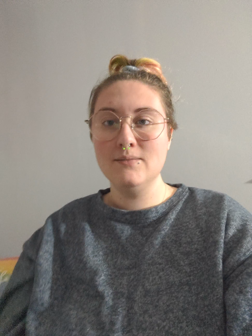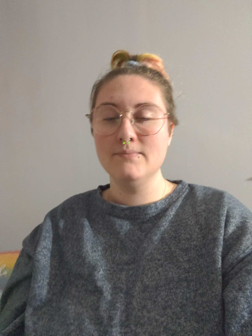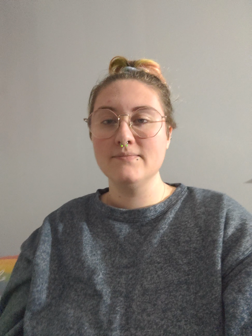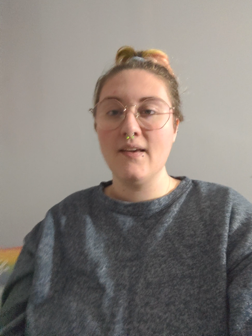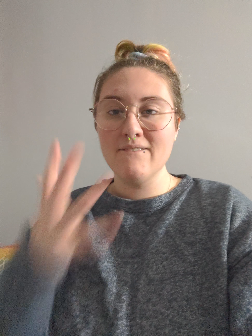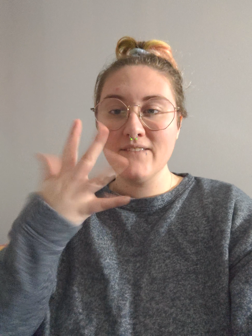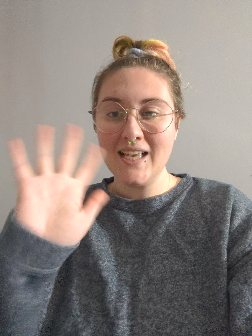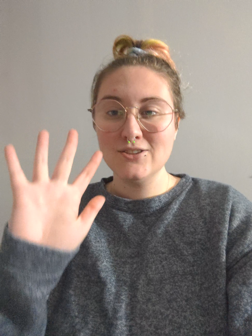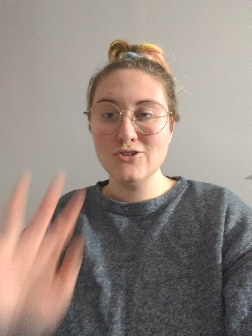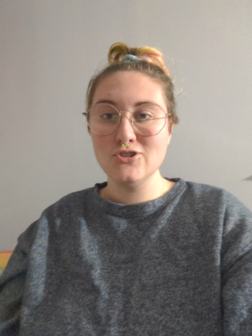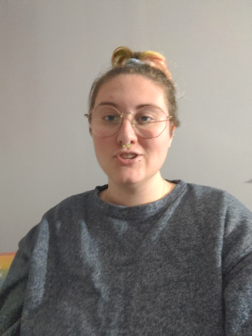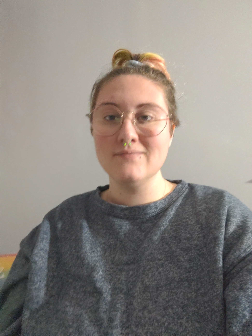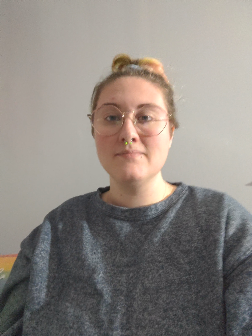finish